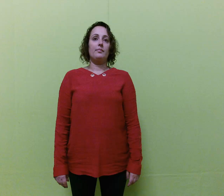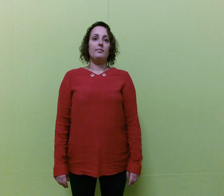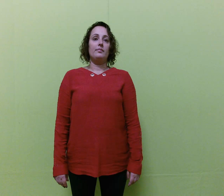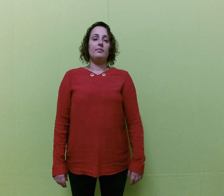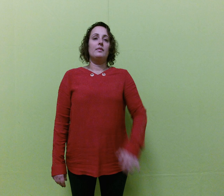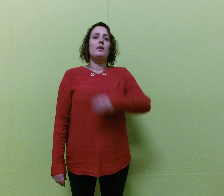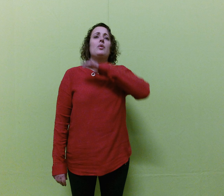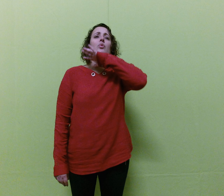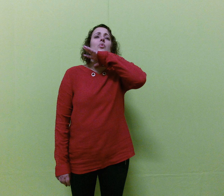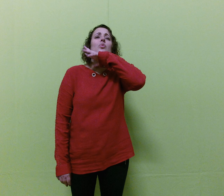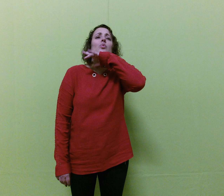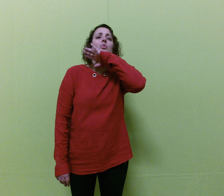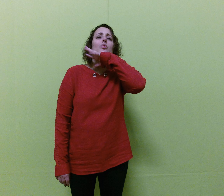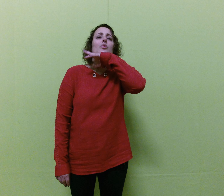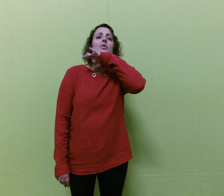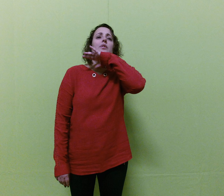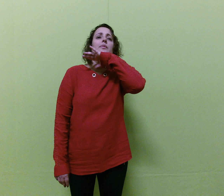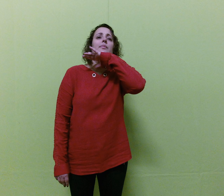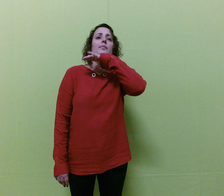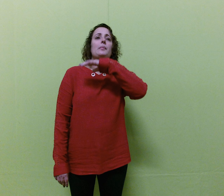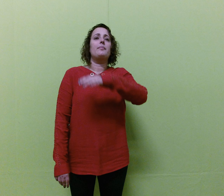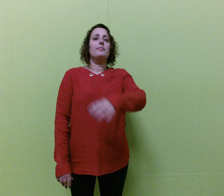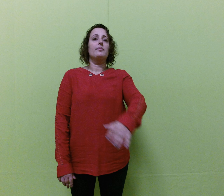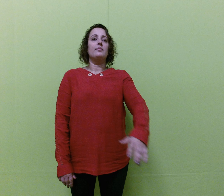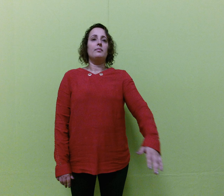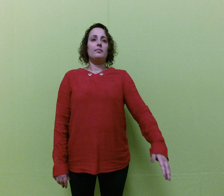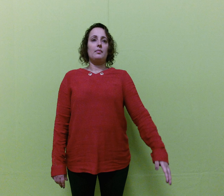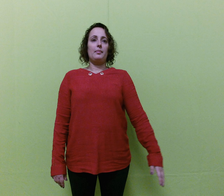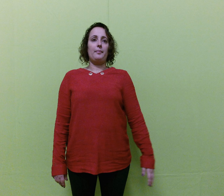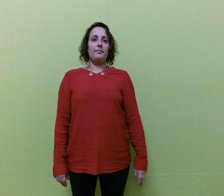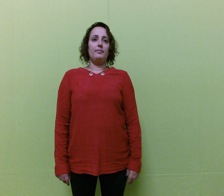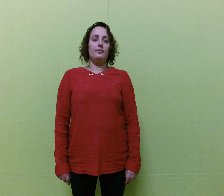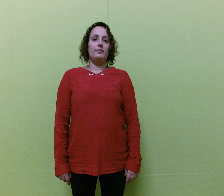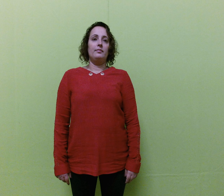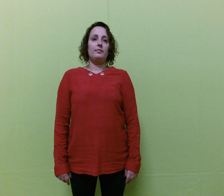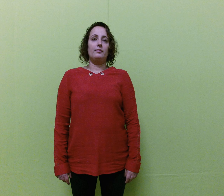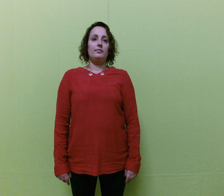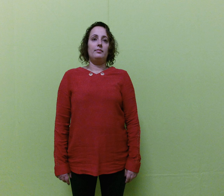ruim